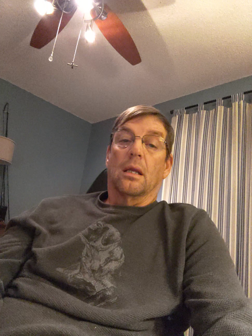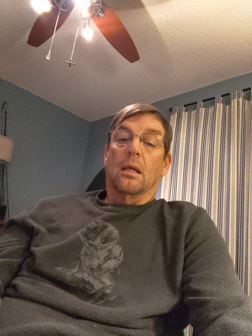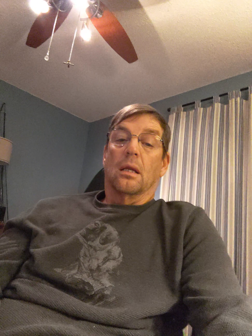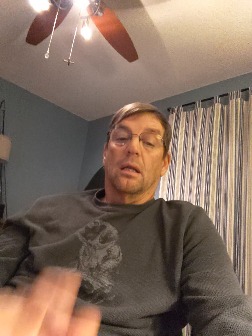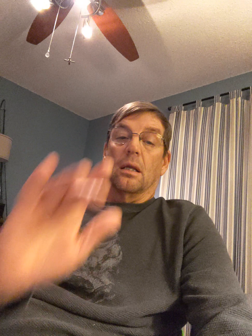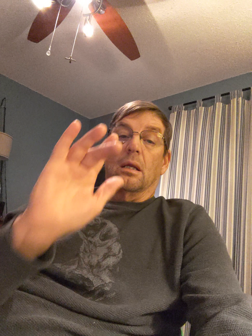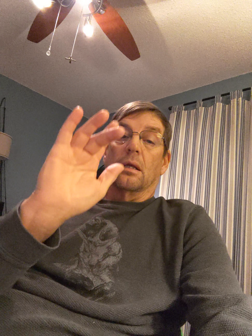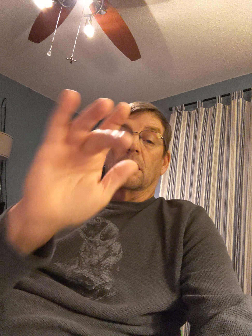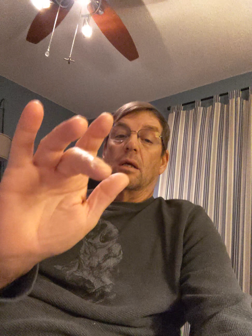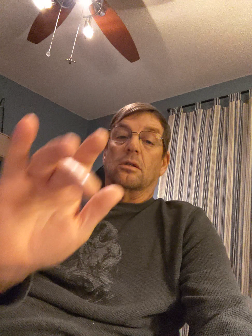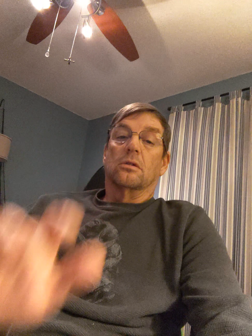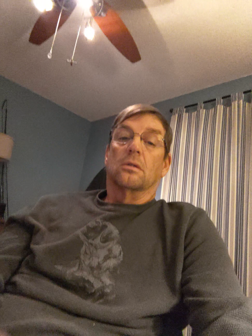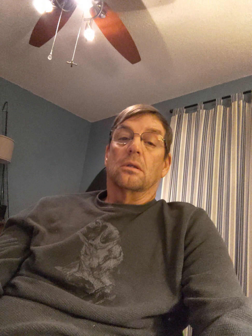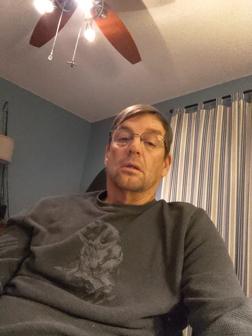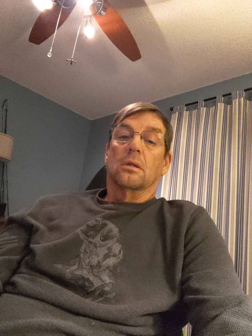touch